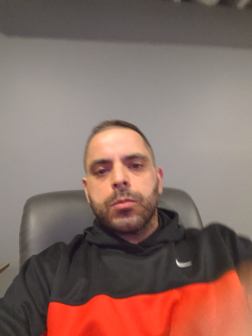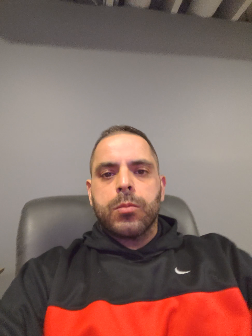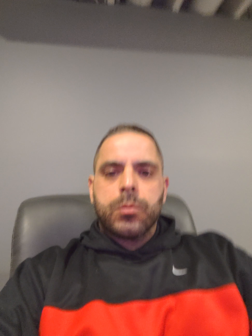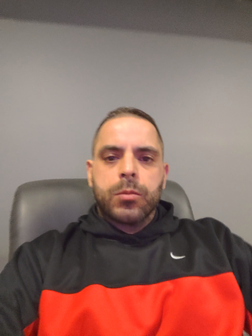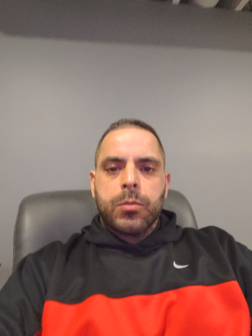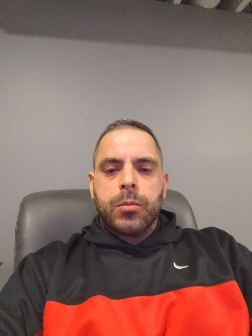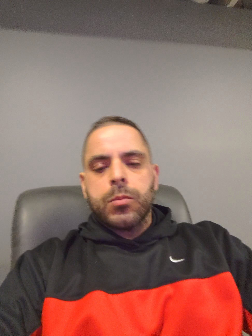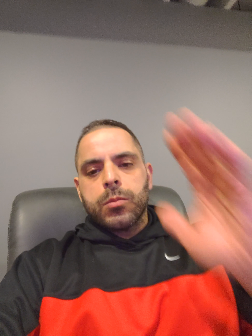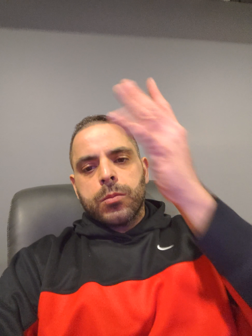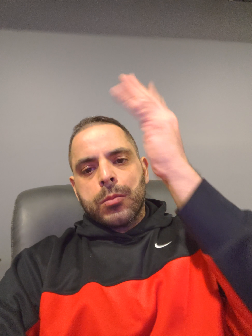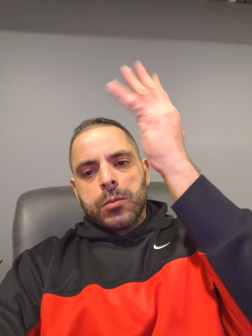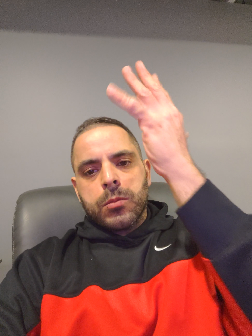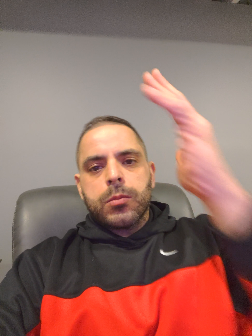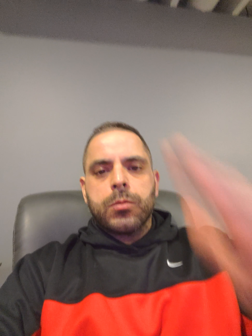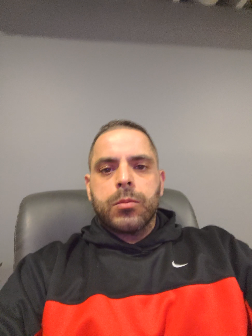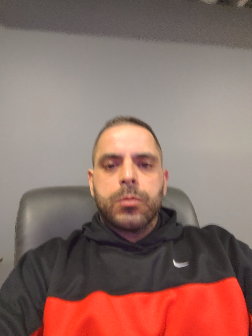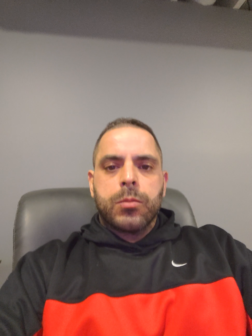tree